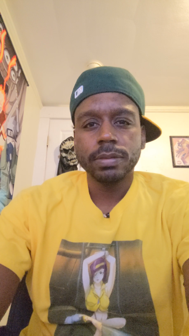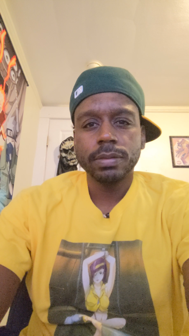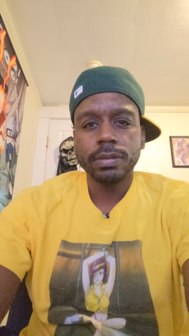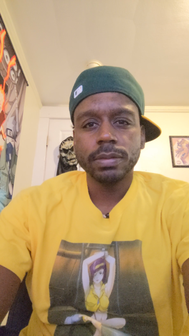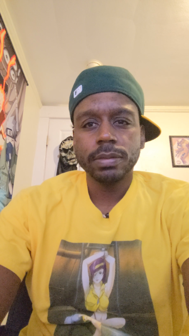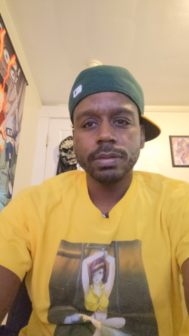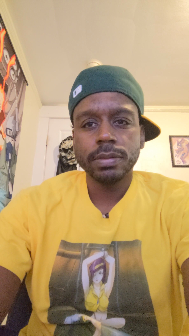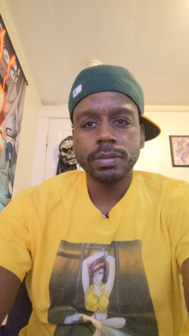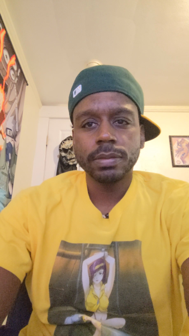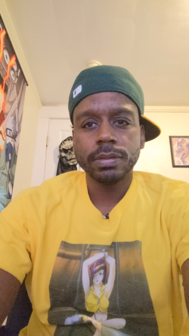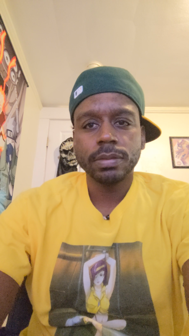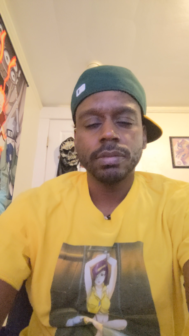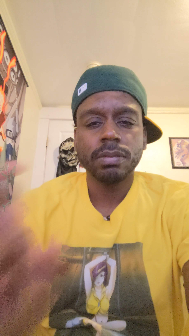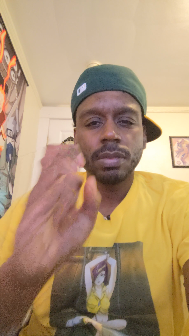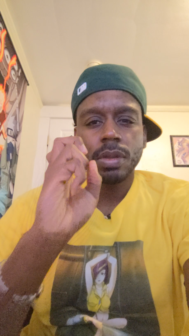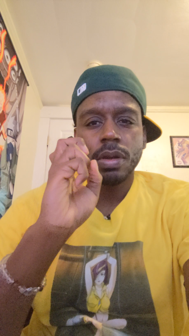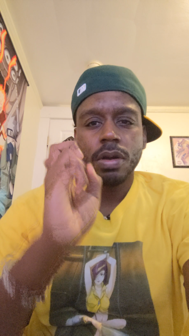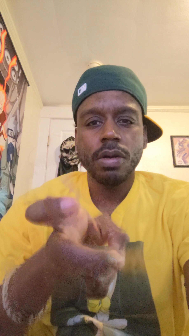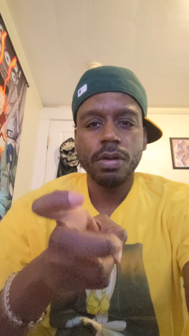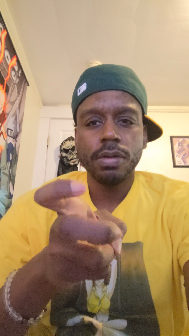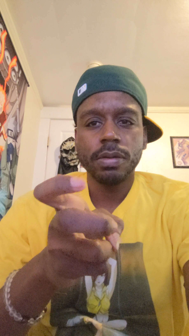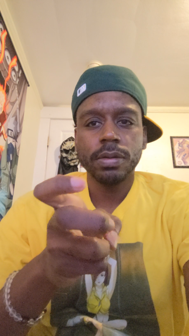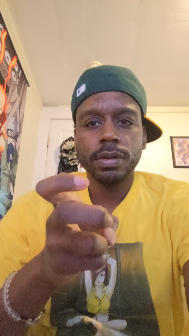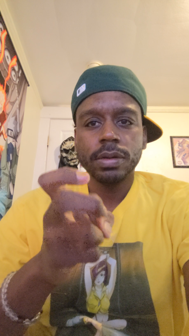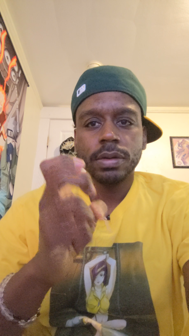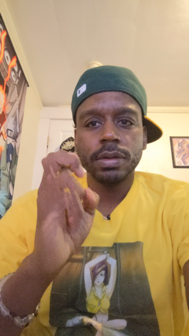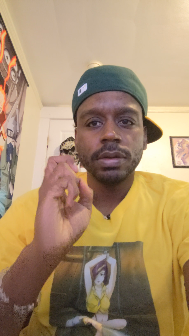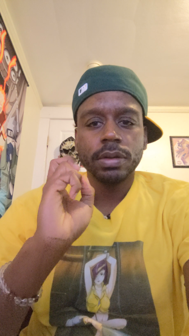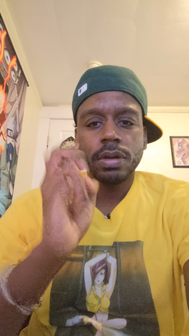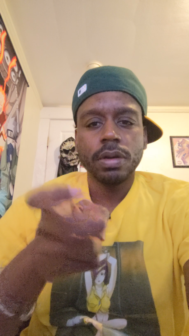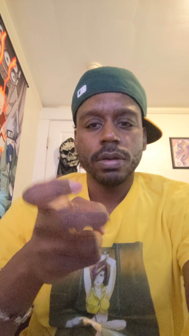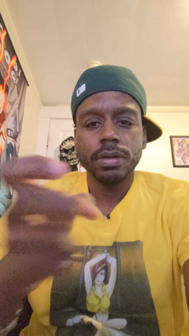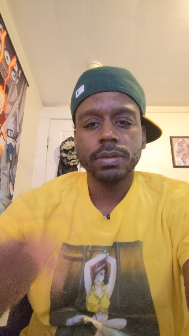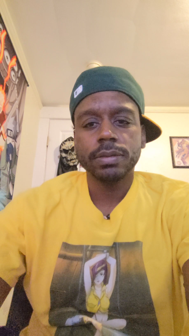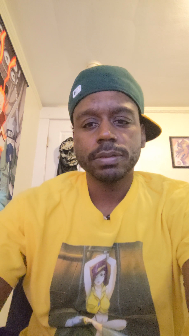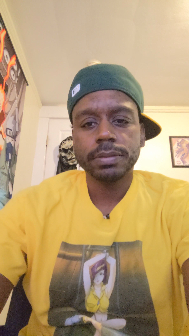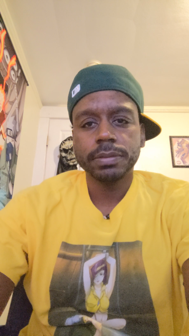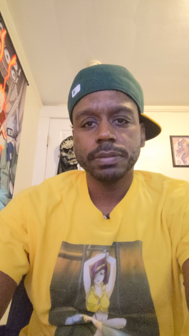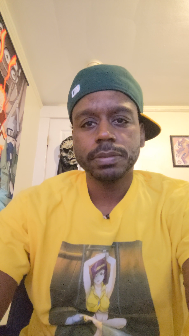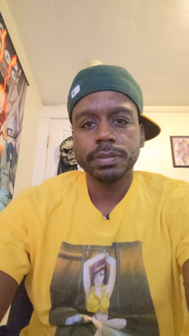hard